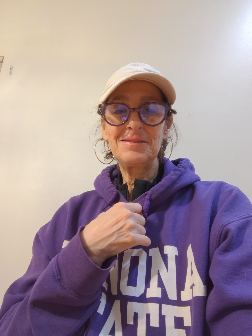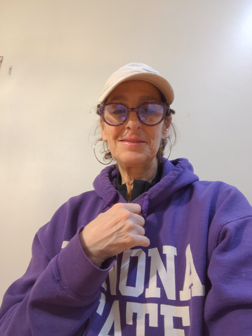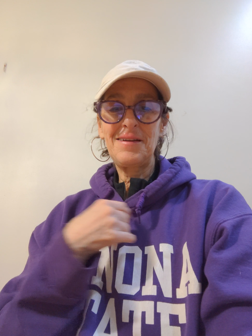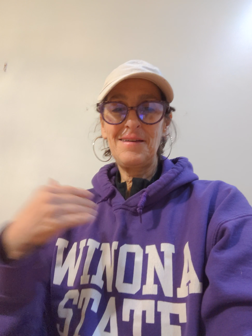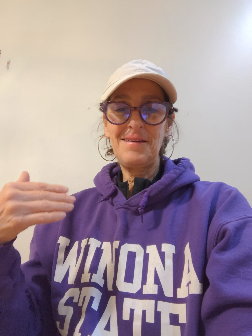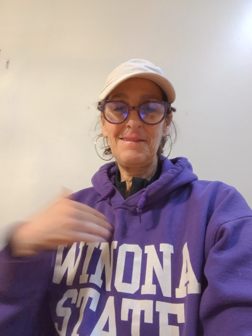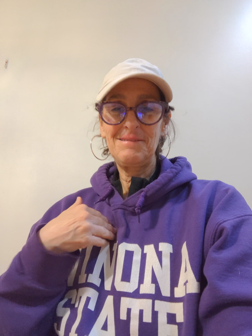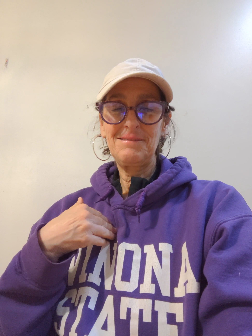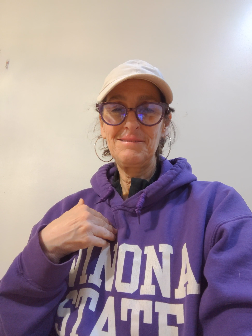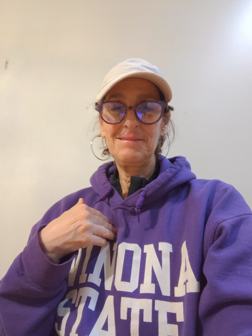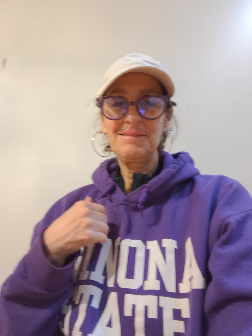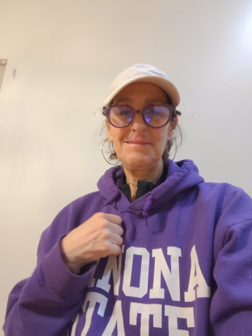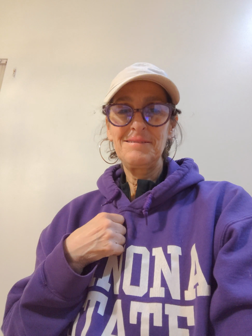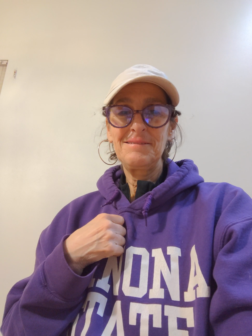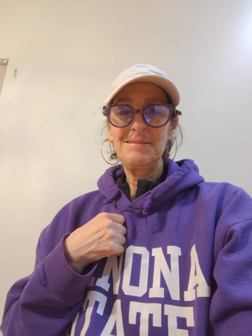have